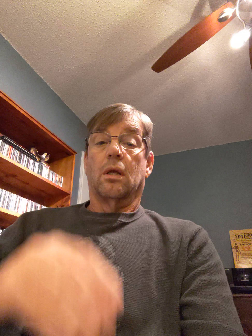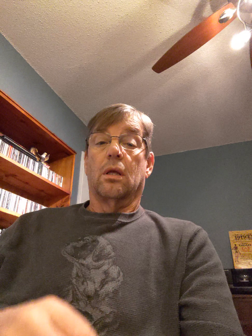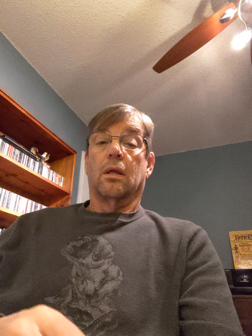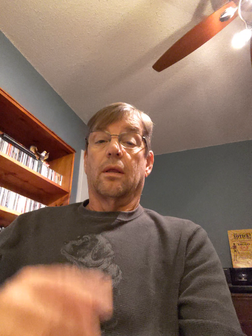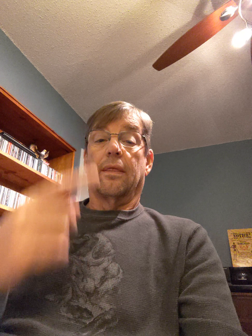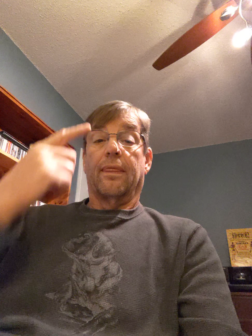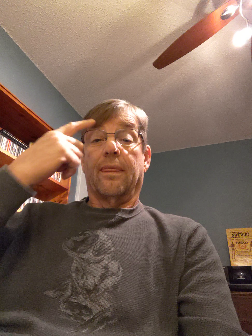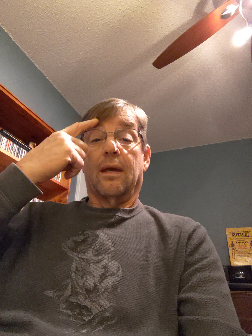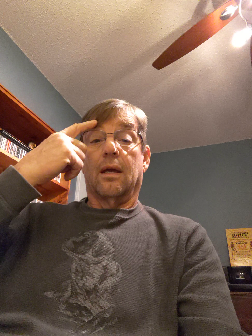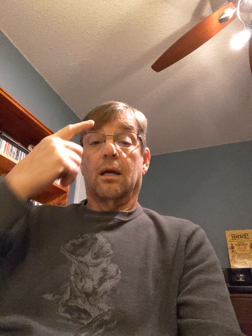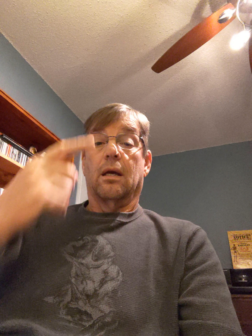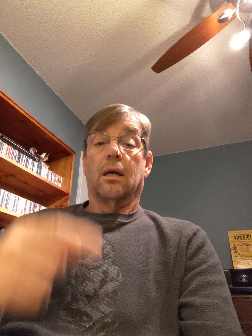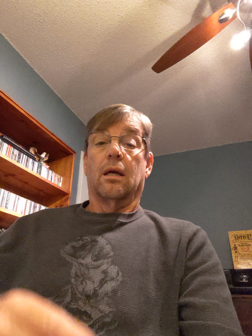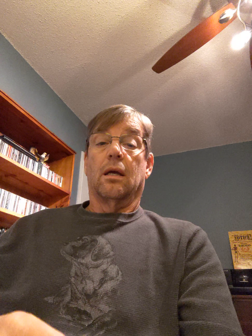think